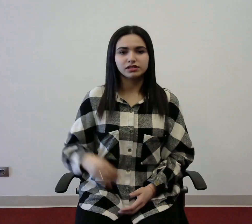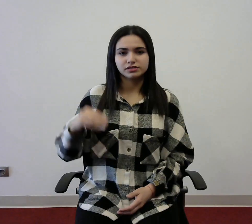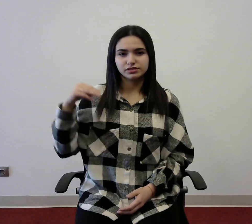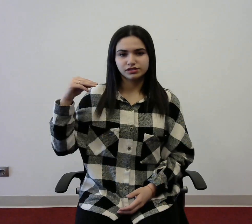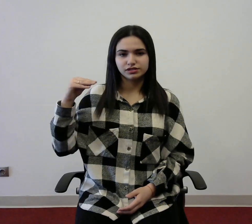J